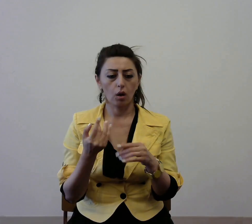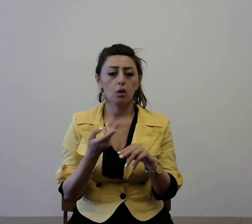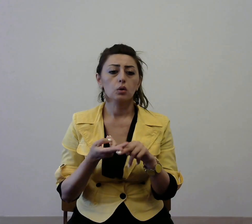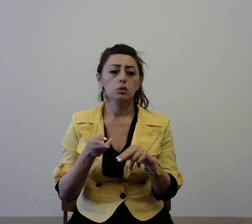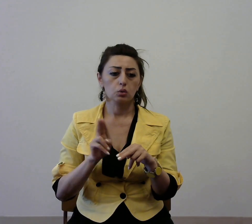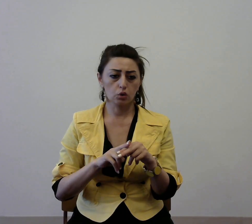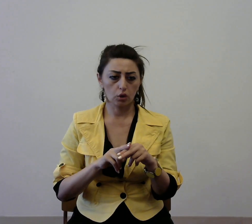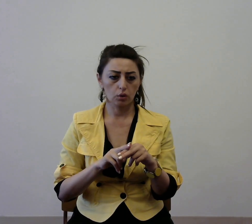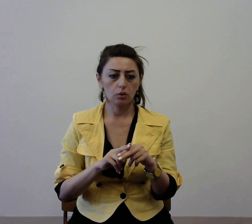üçün